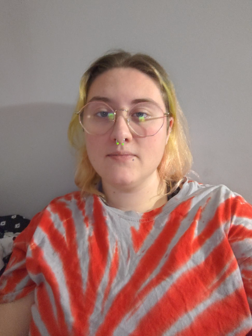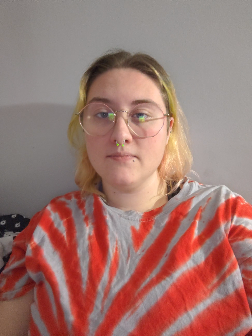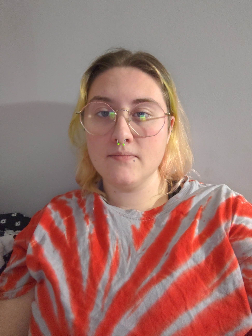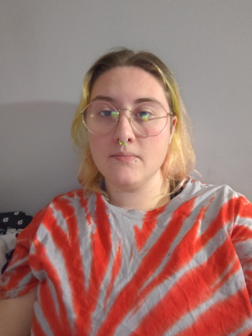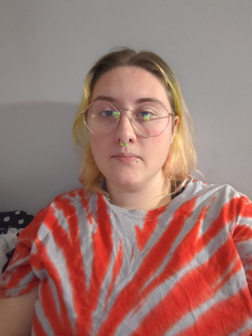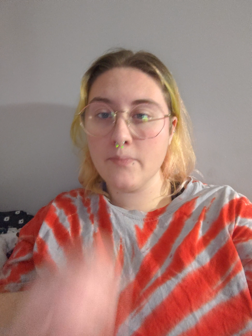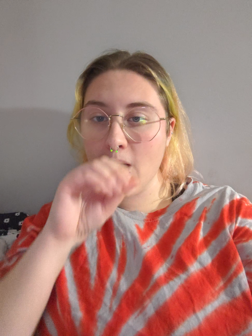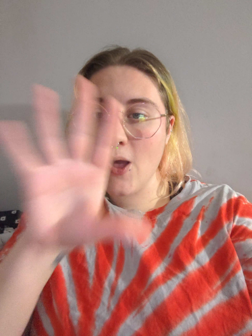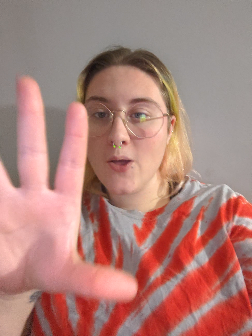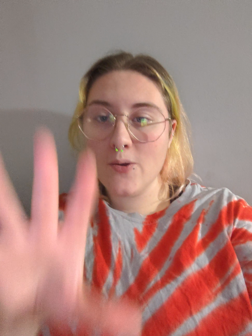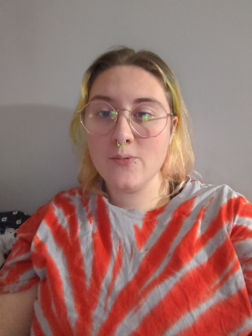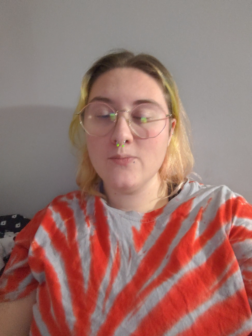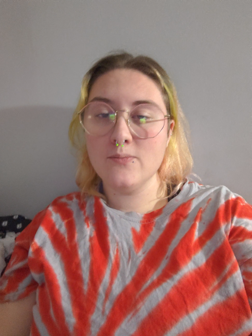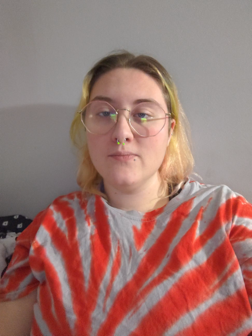blow